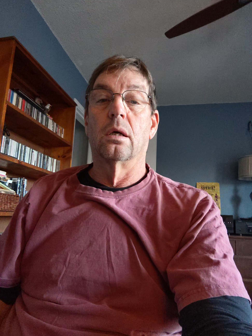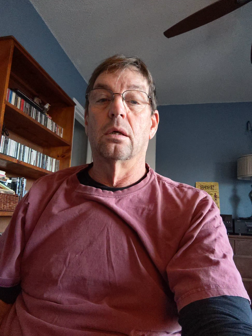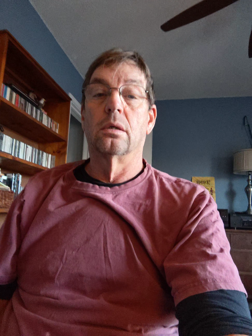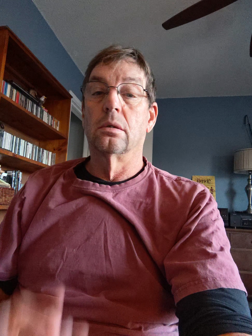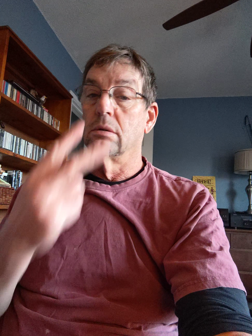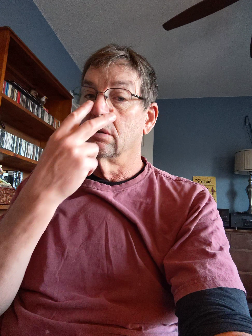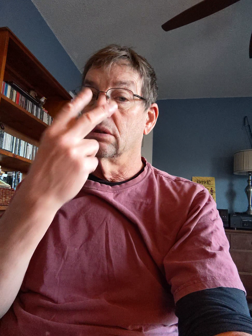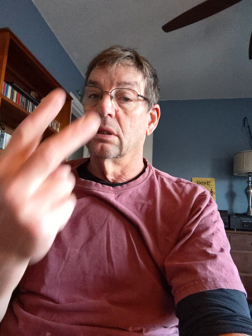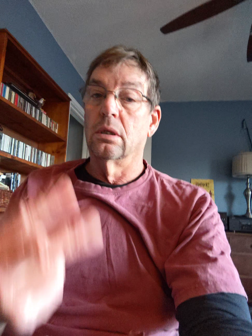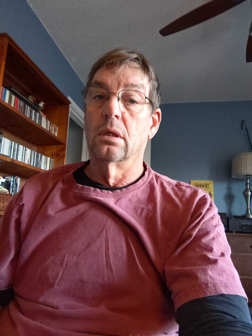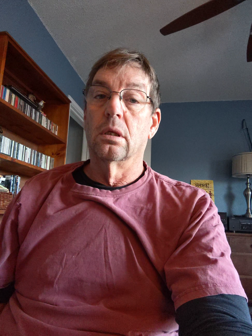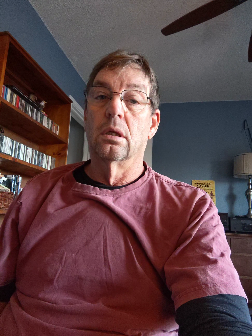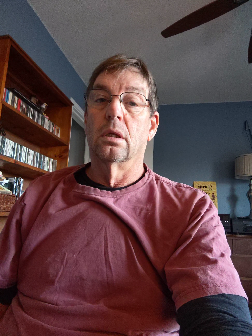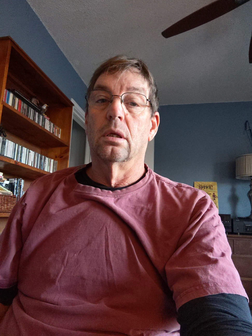see